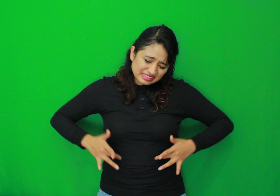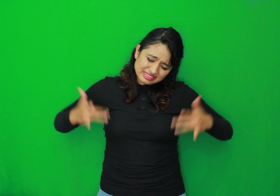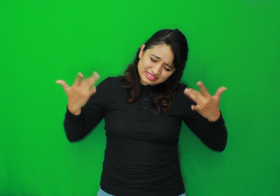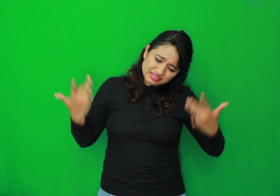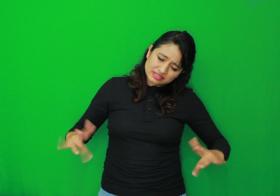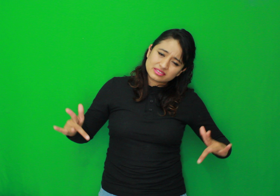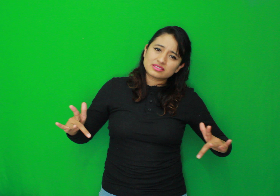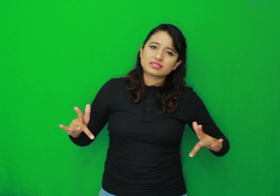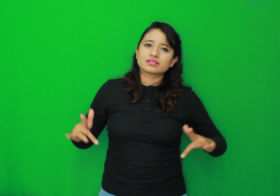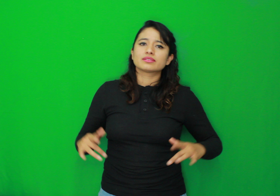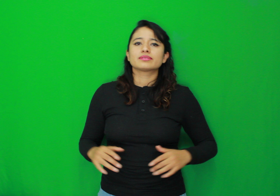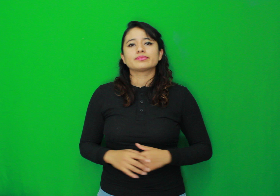dolor